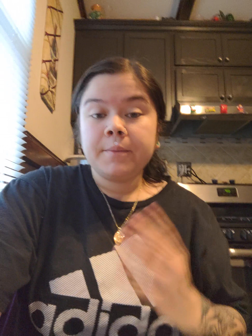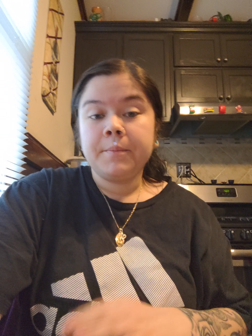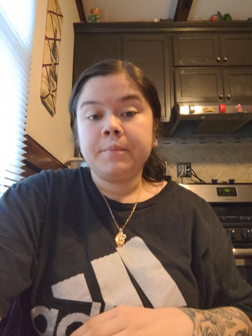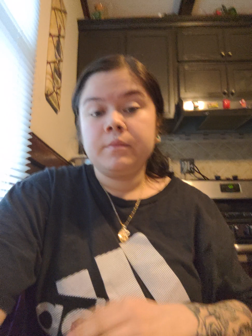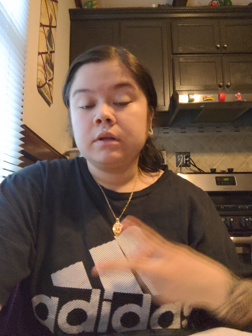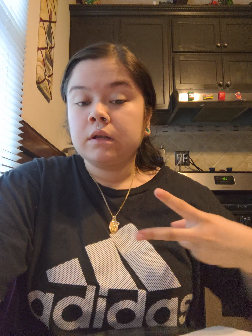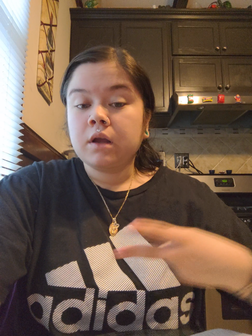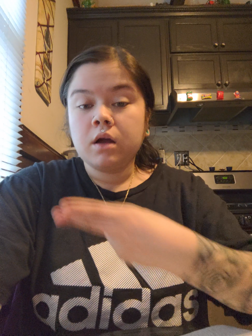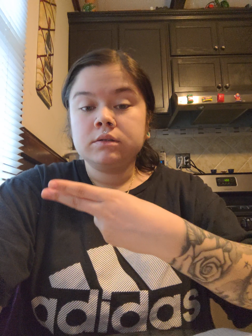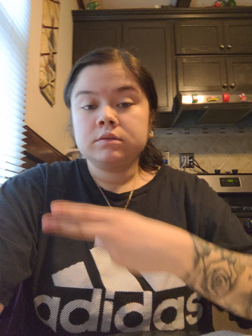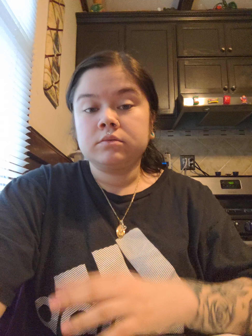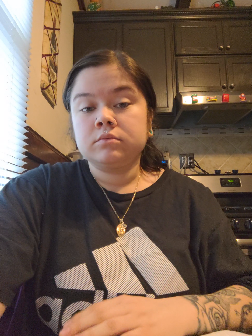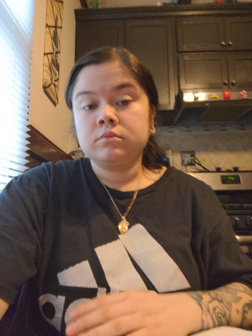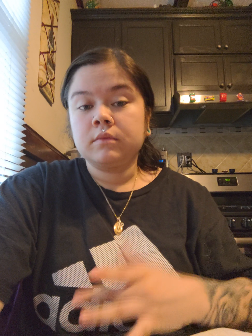cut